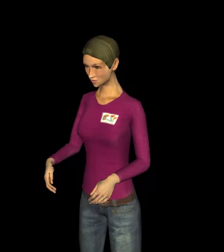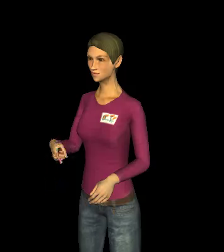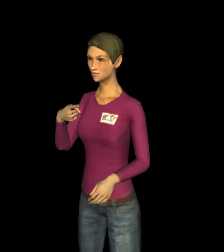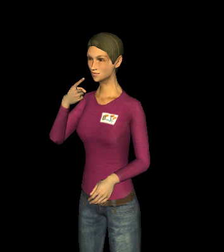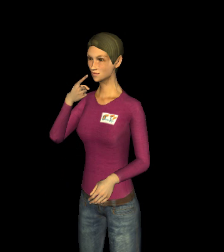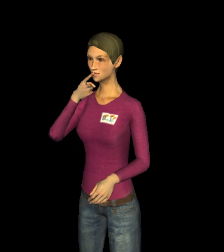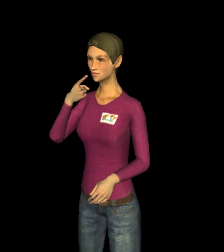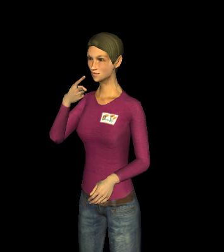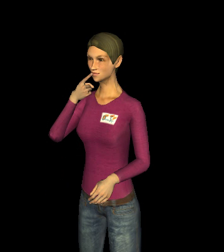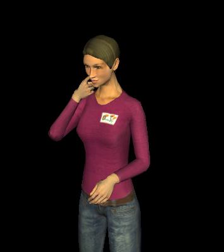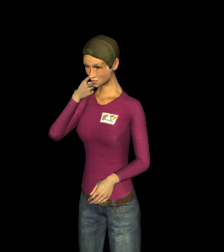طعم